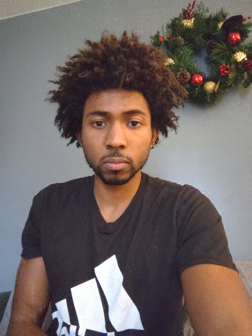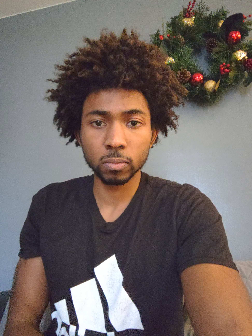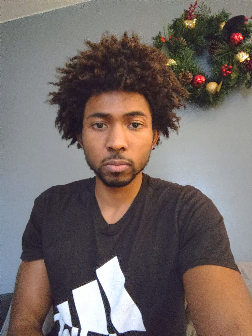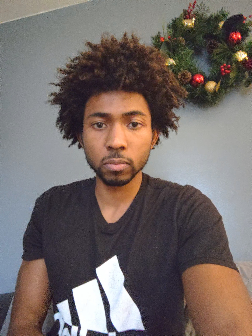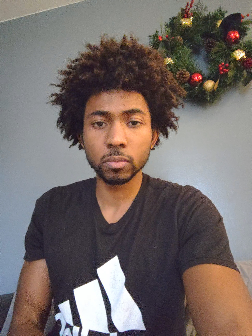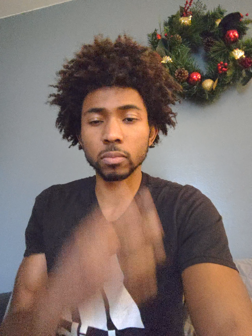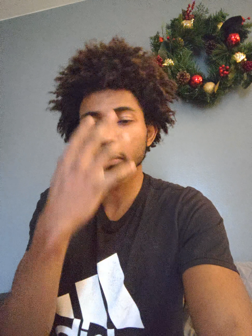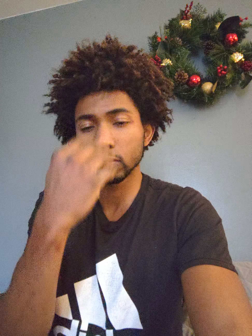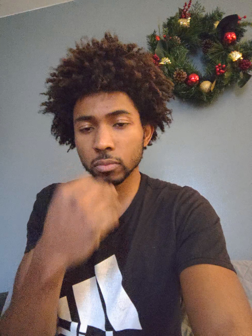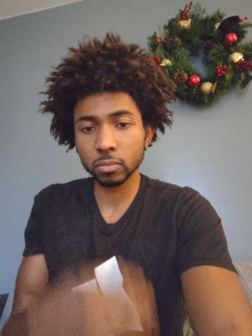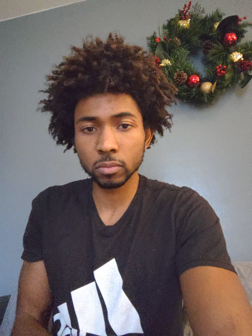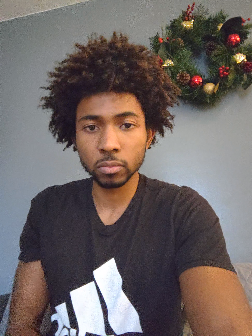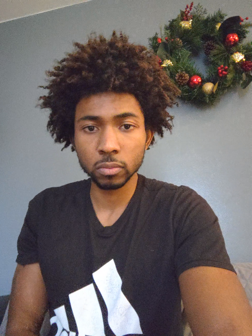sleepy